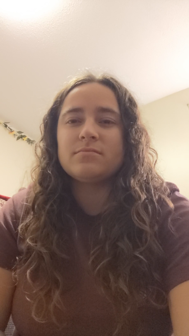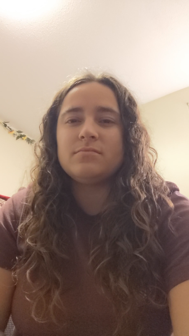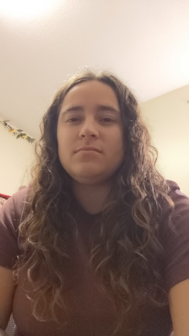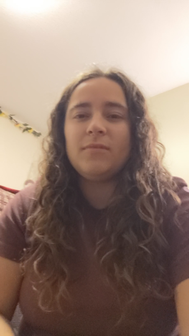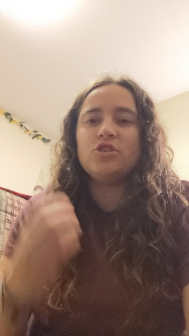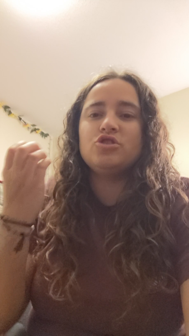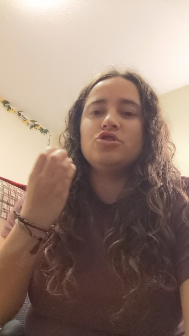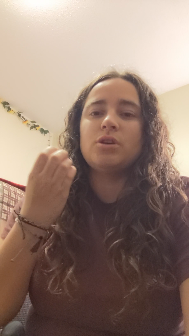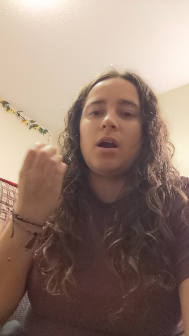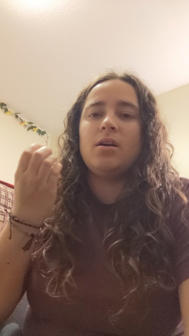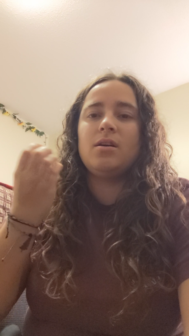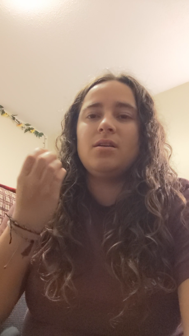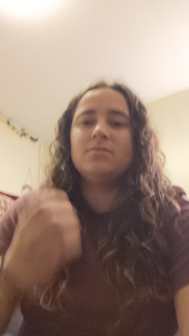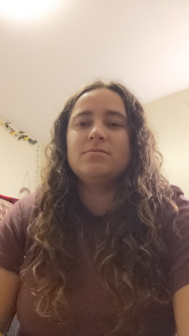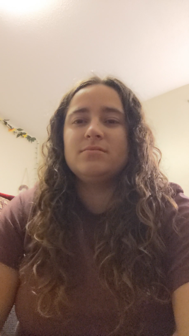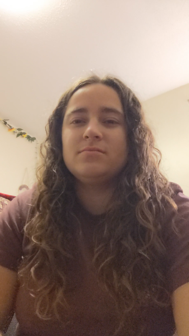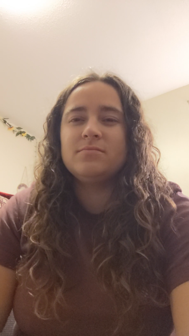shake